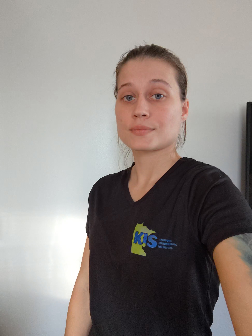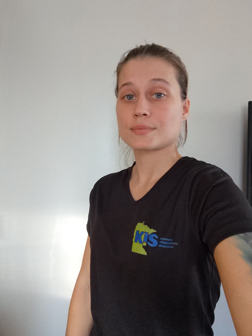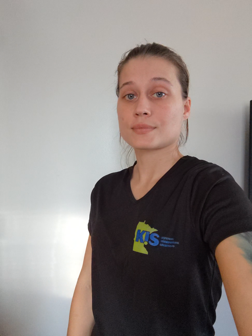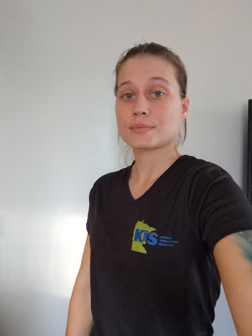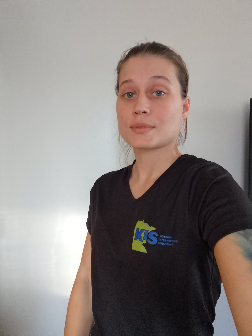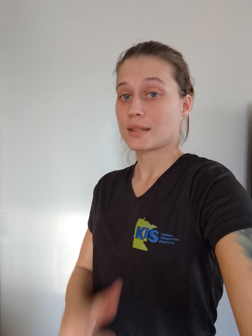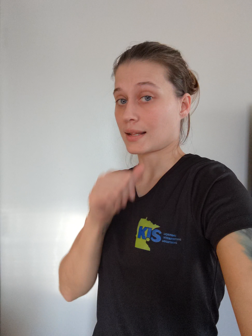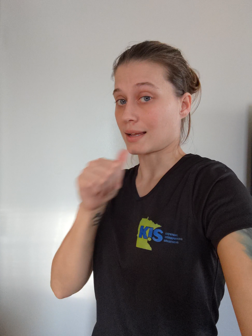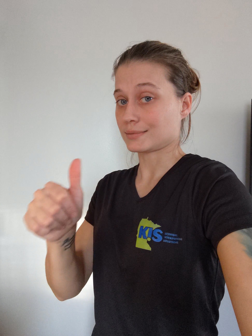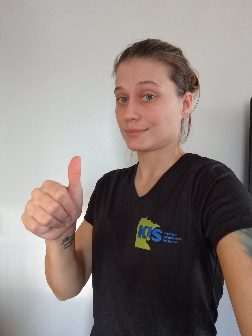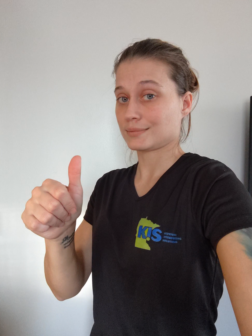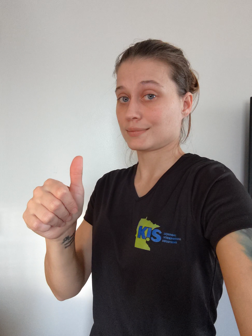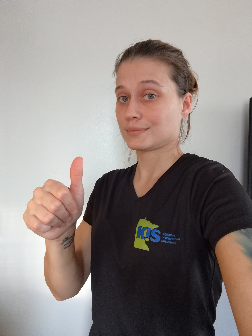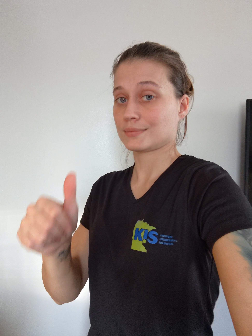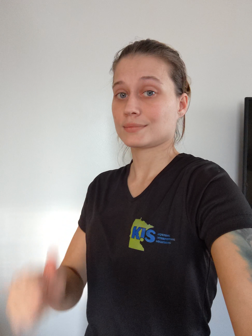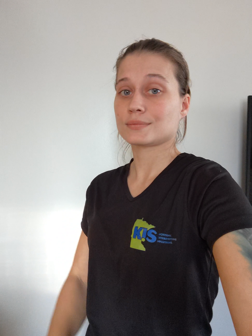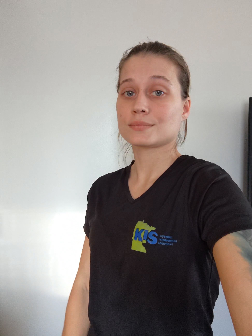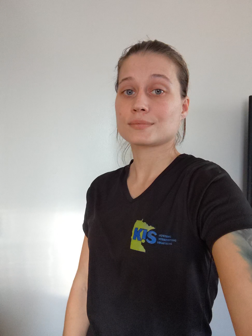not